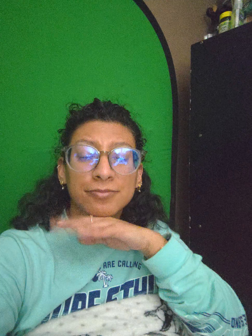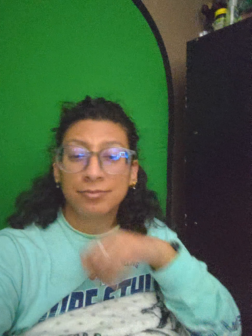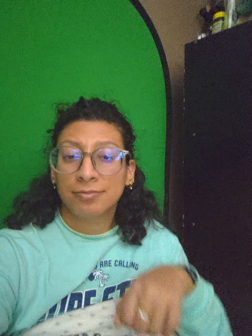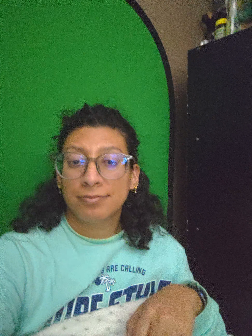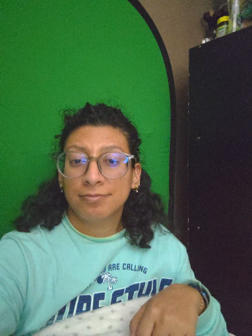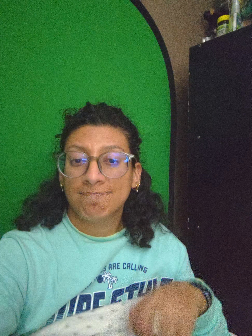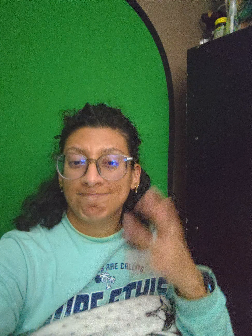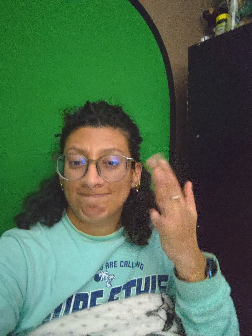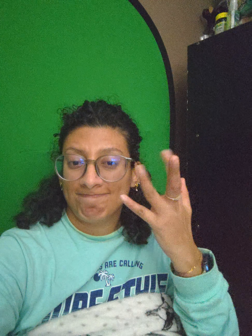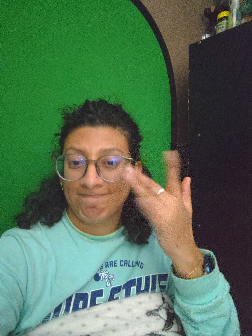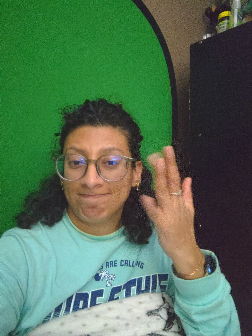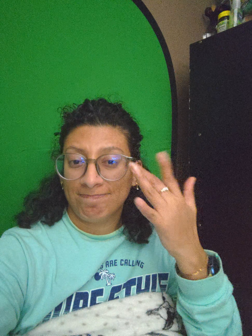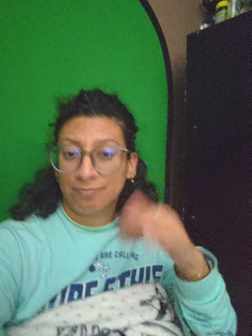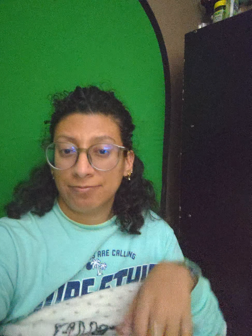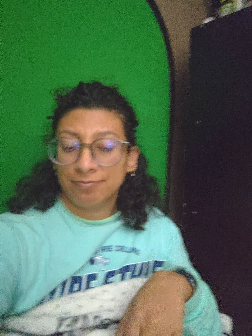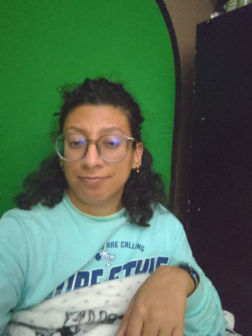finger